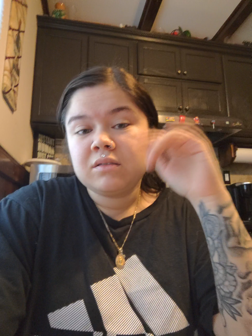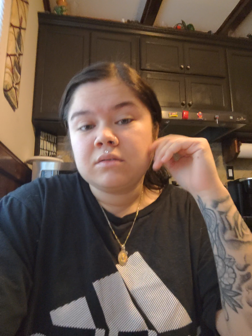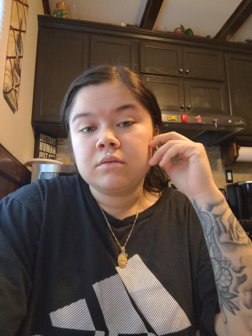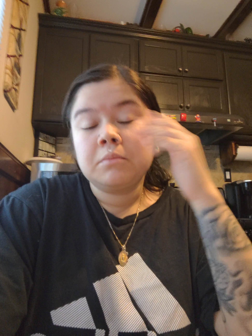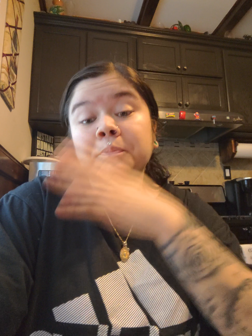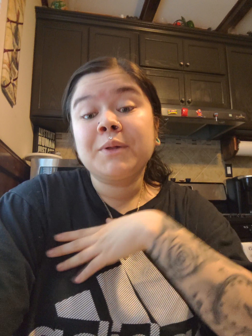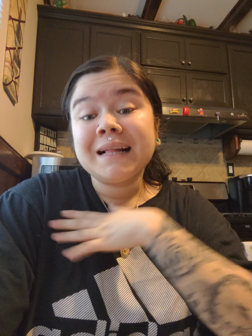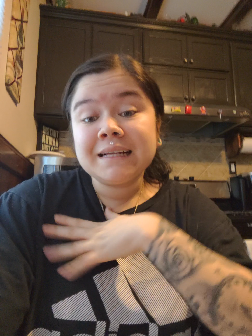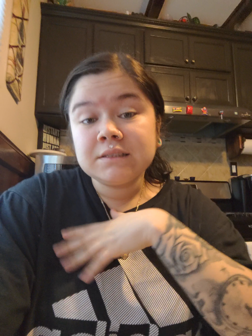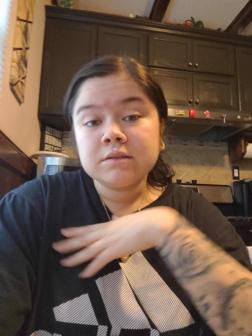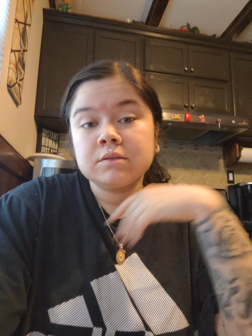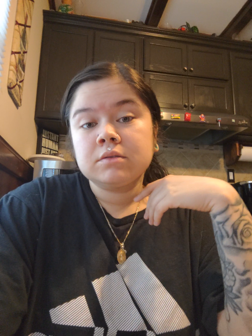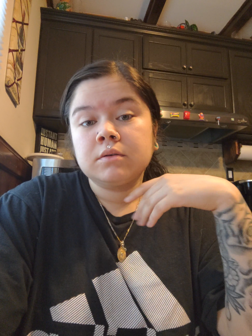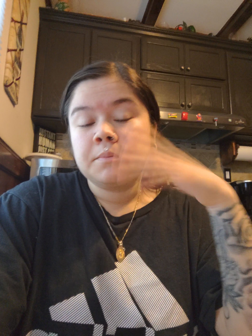please